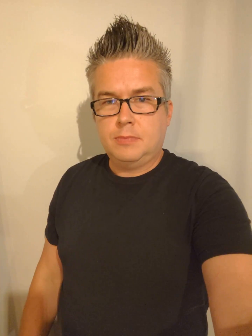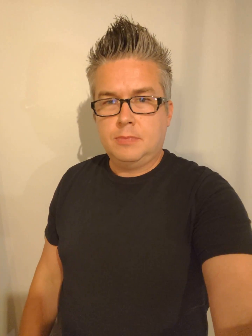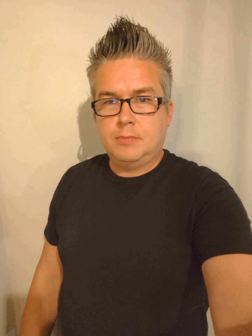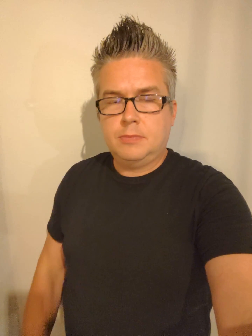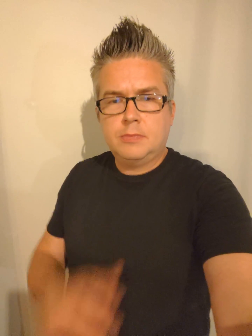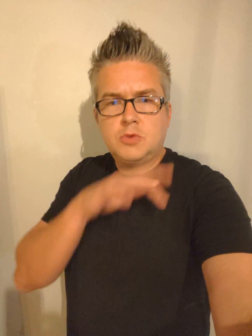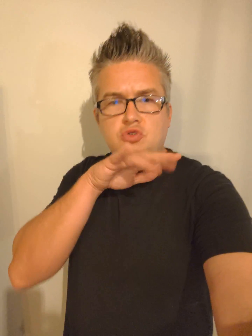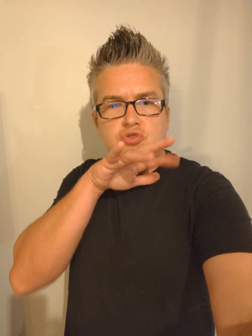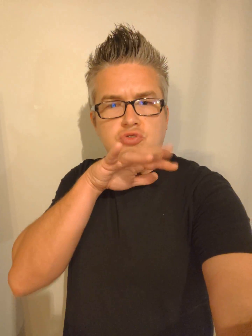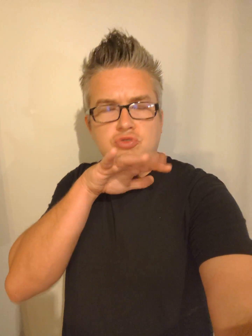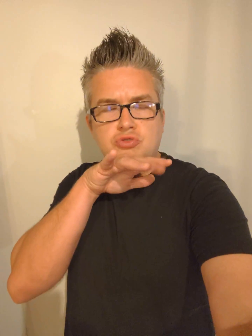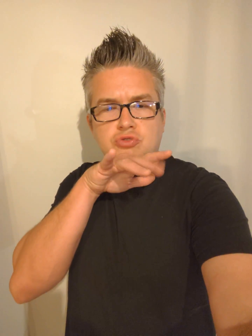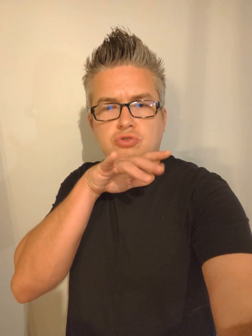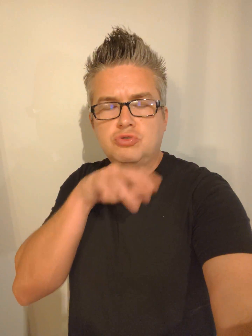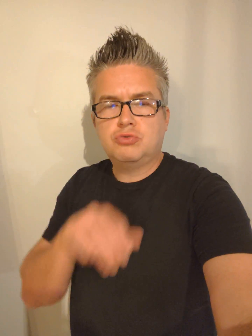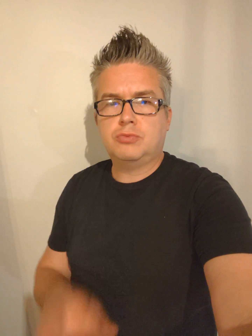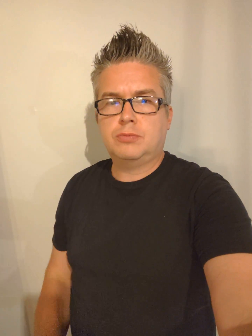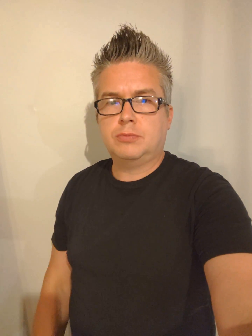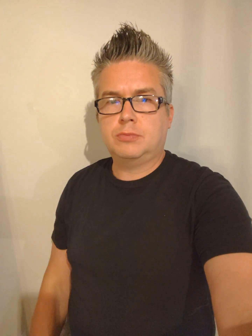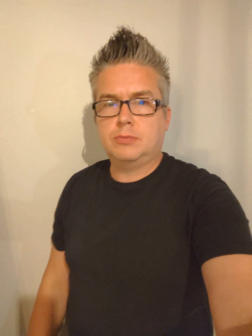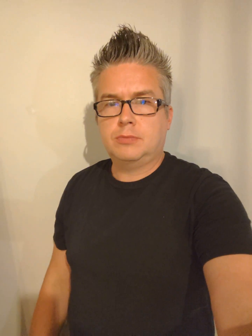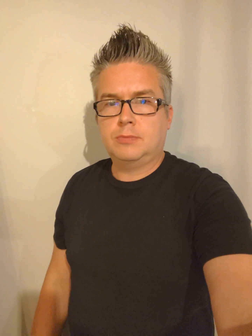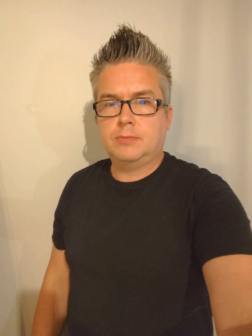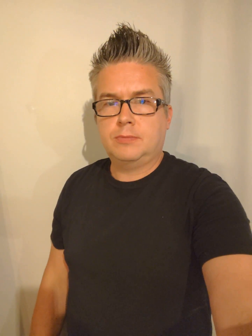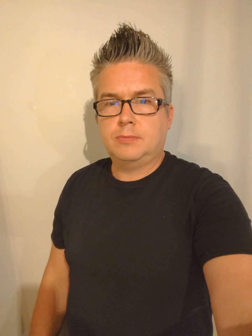naughty